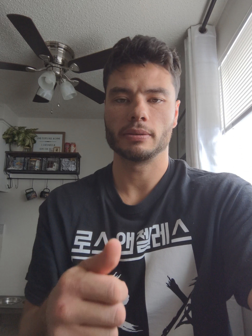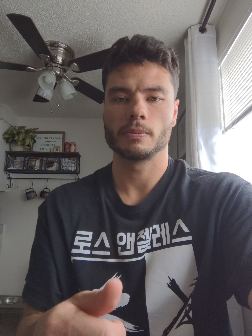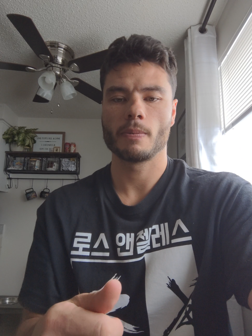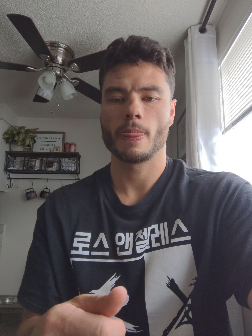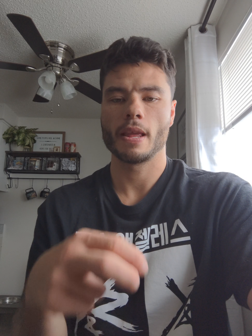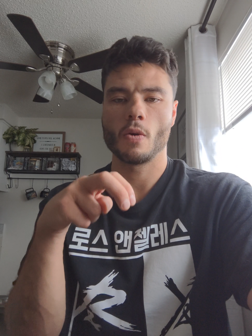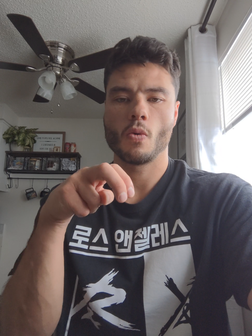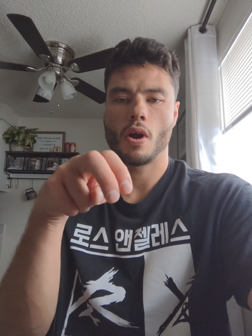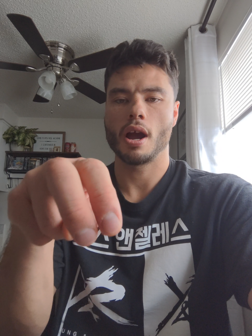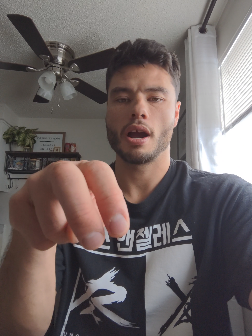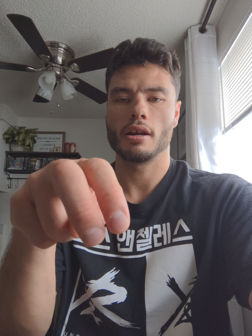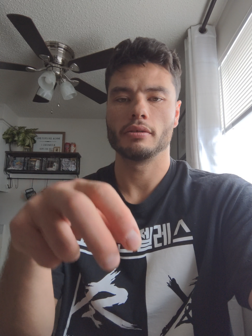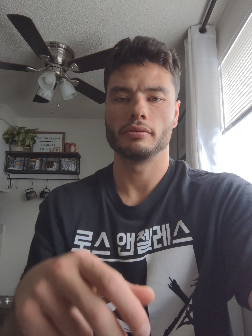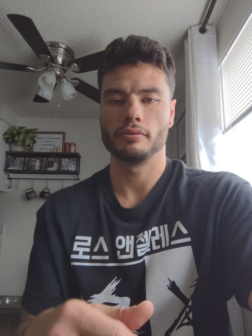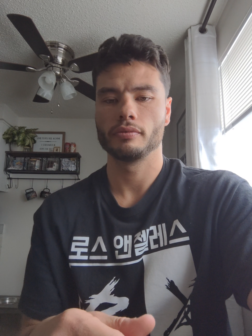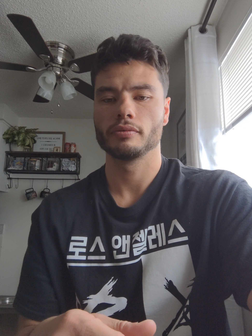ride